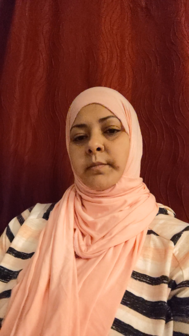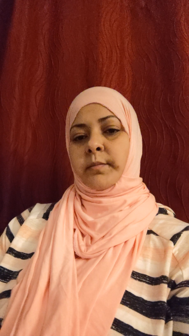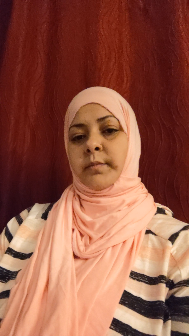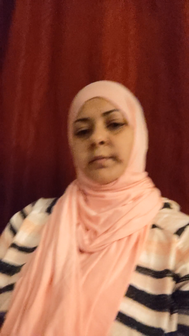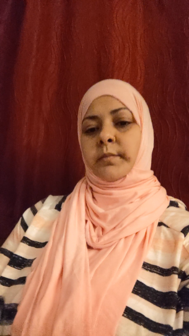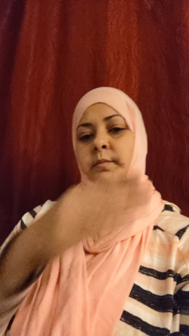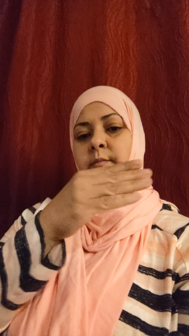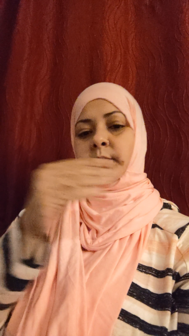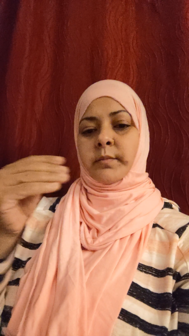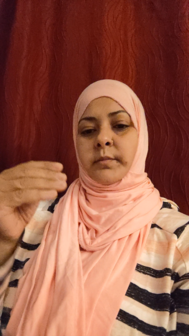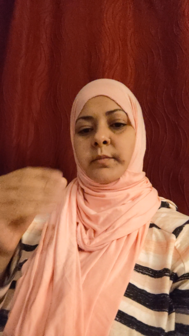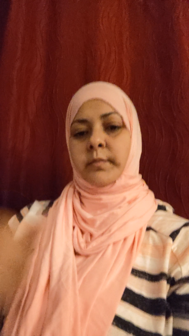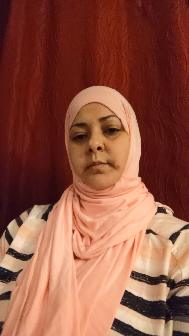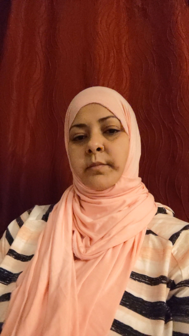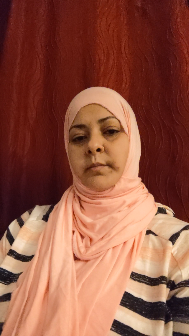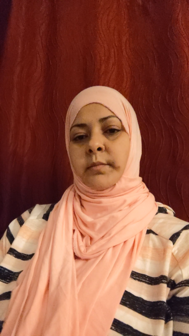and